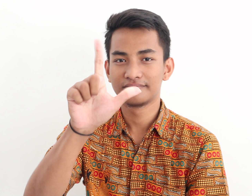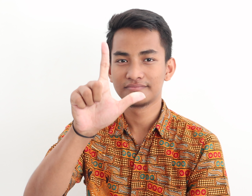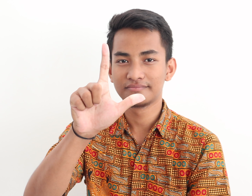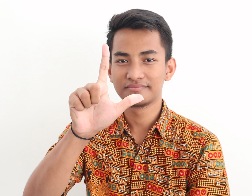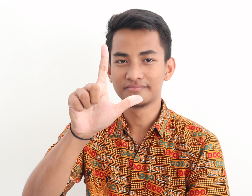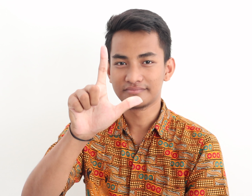L